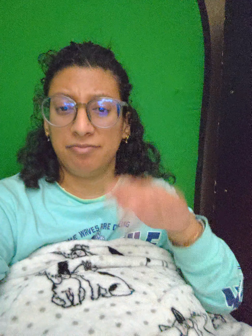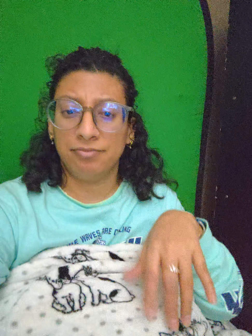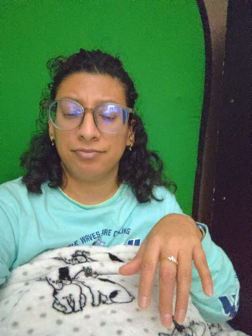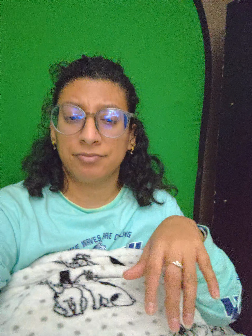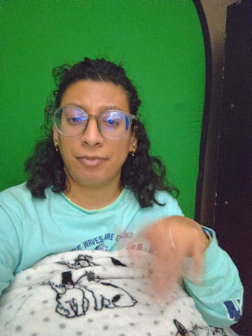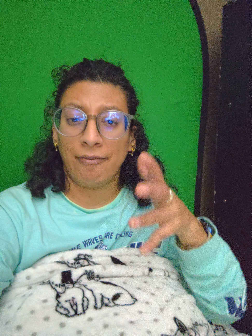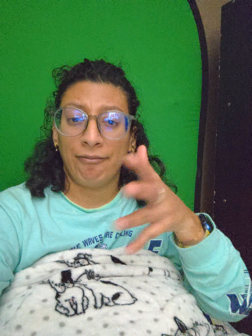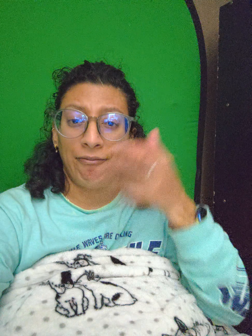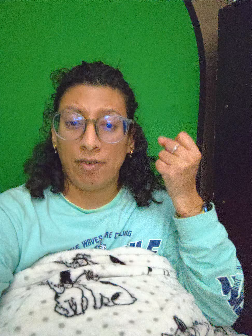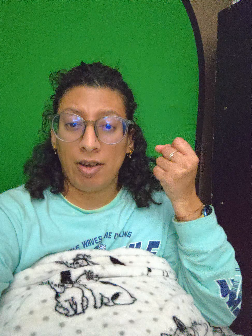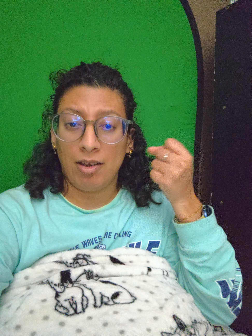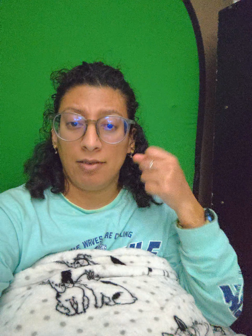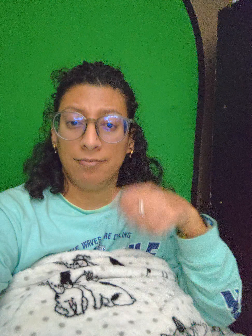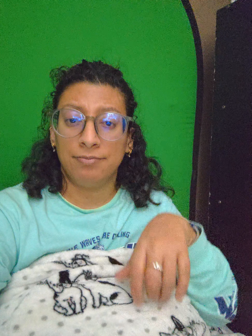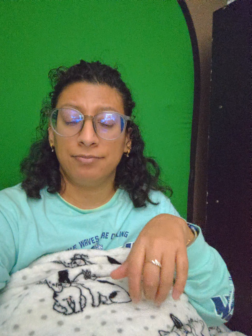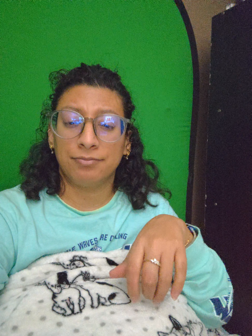fast